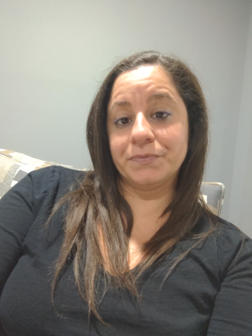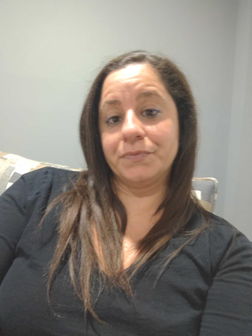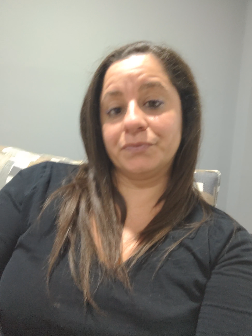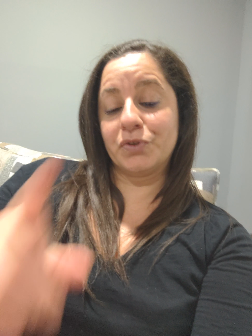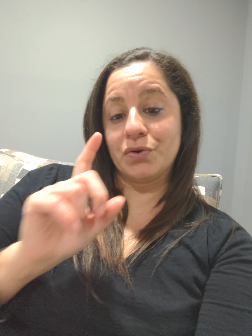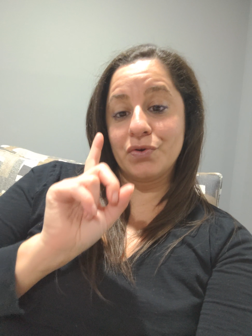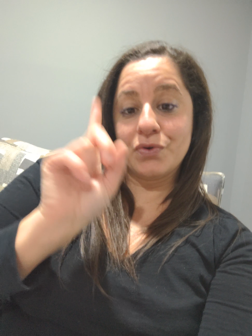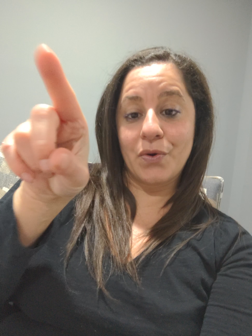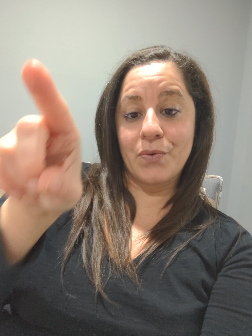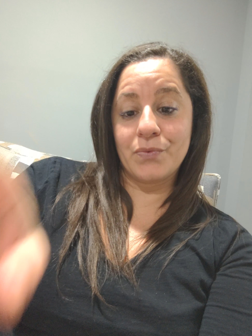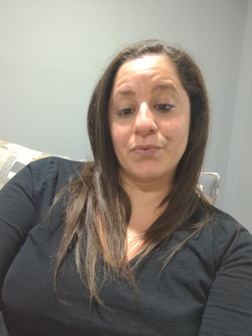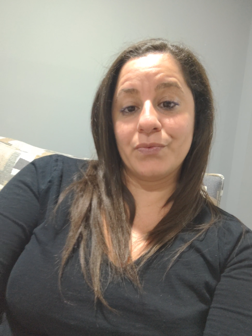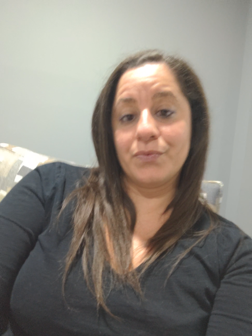go